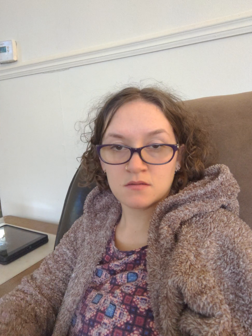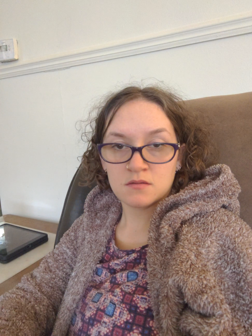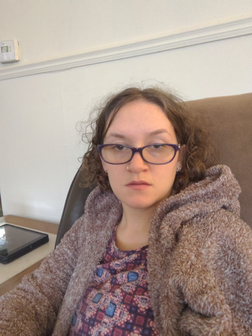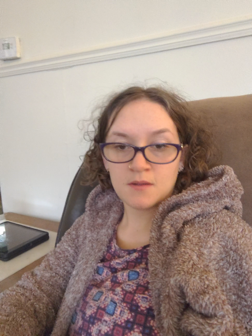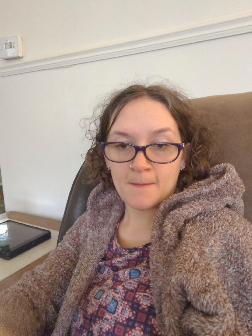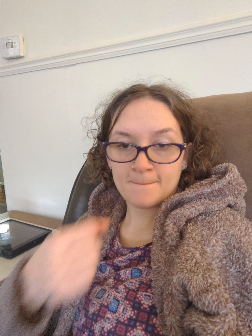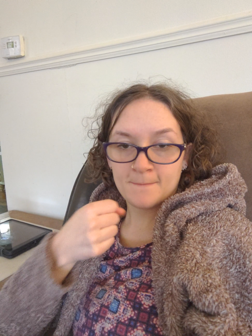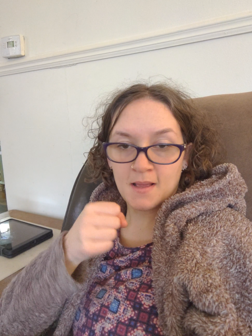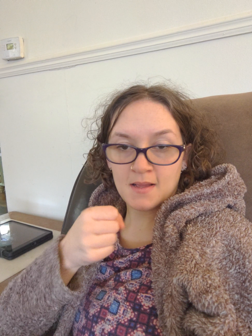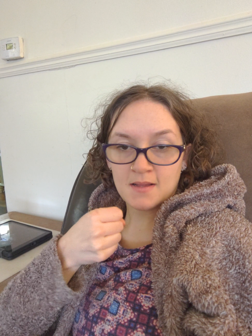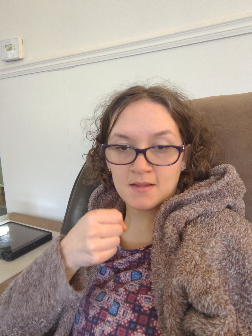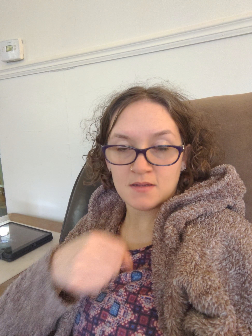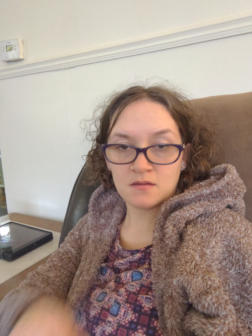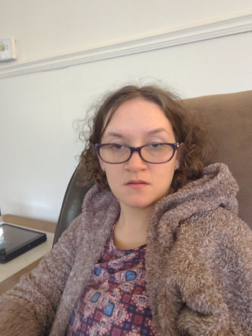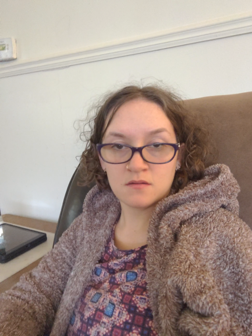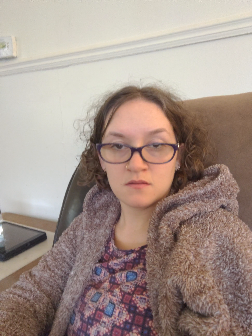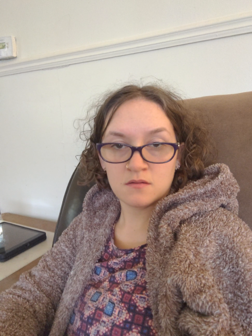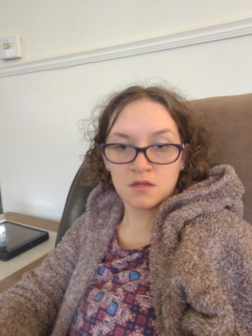make